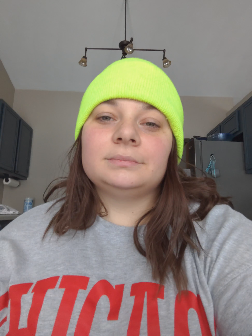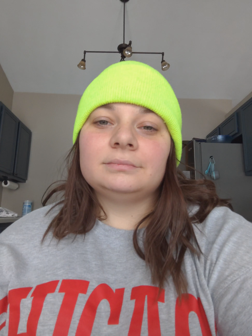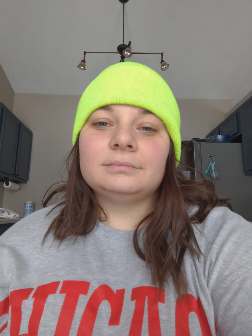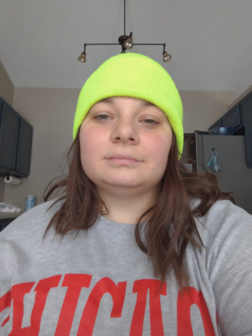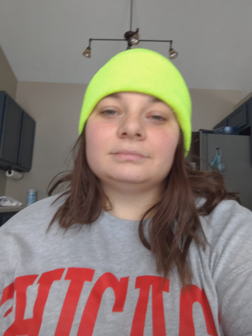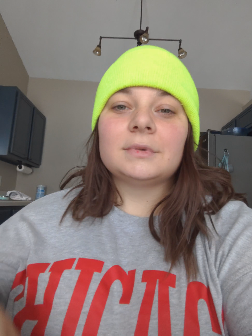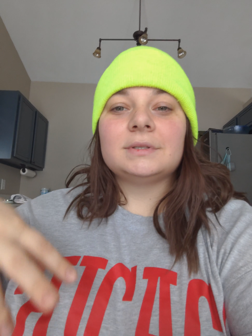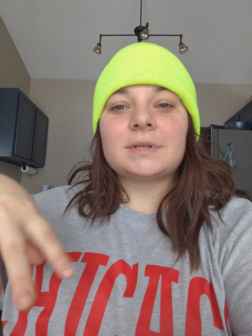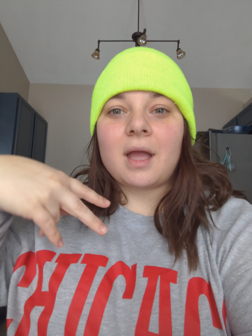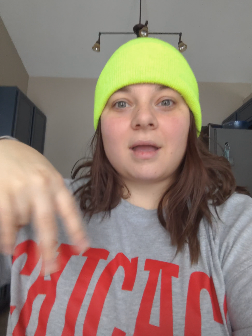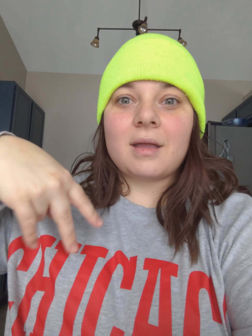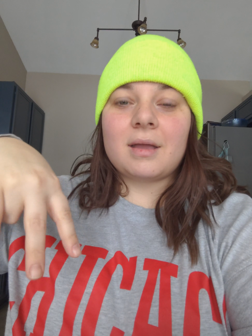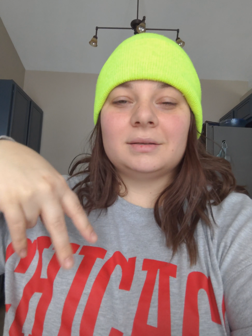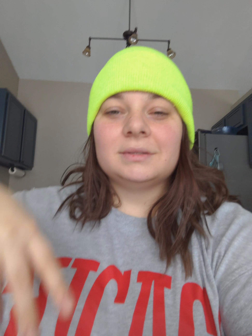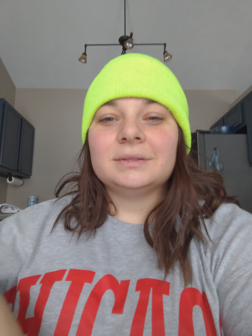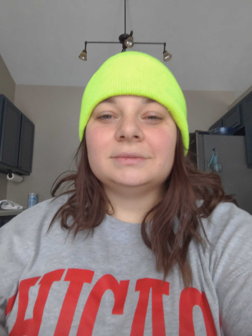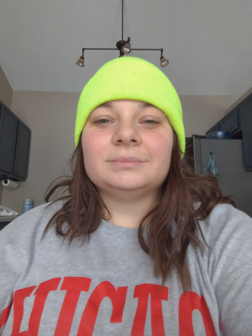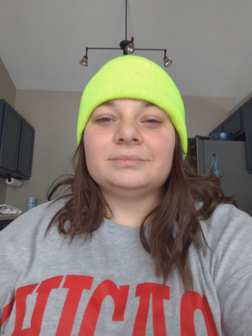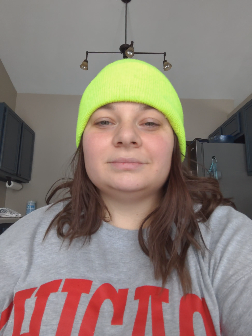dance